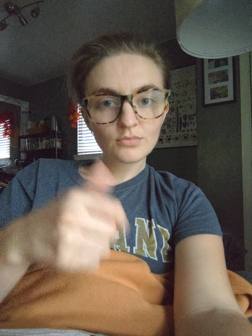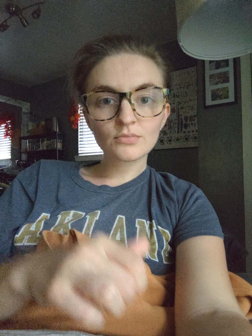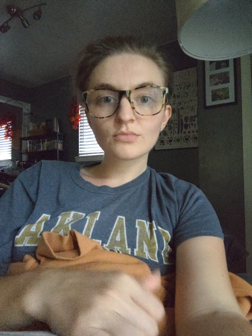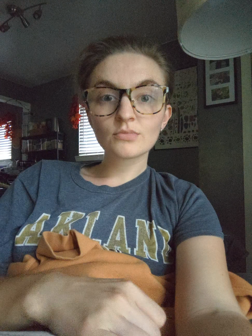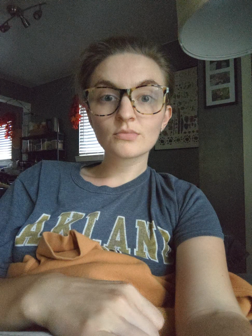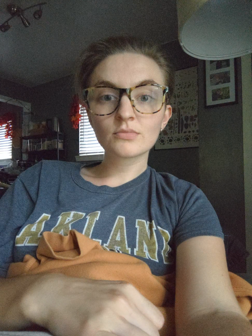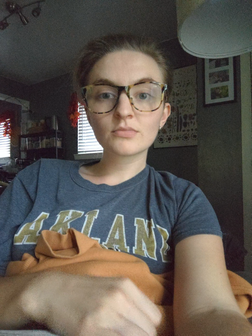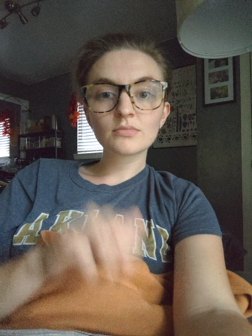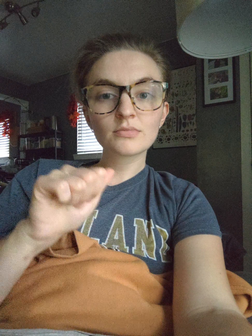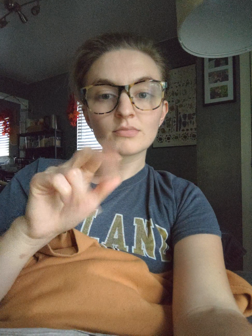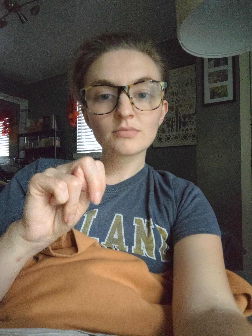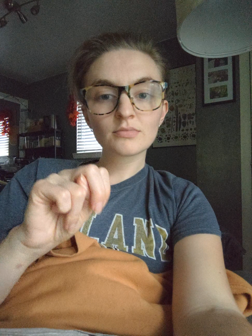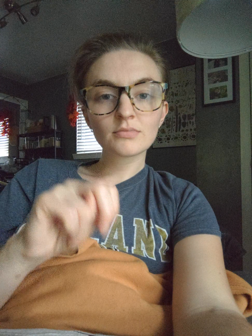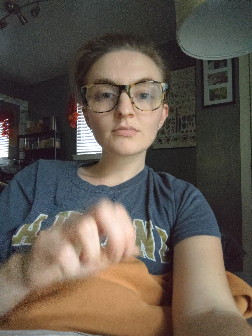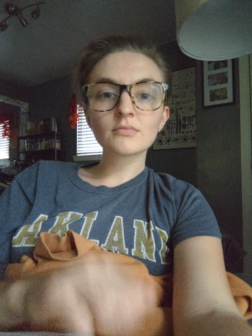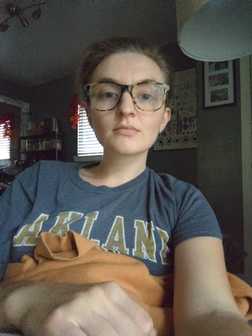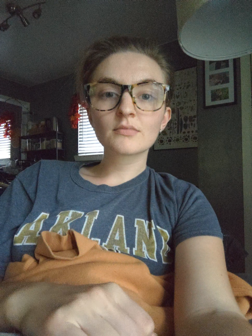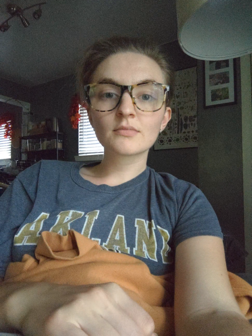an